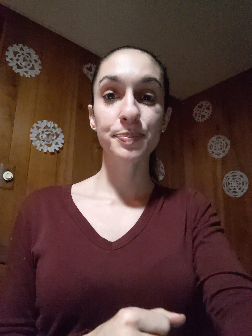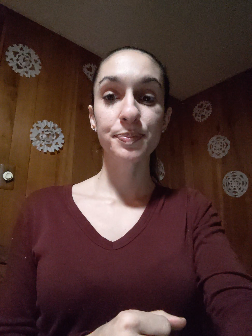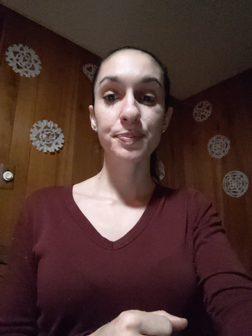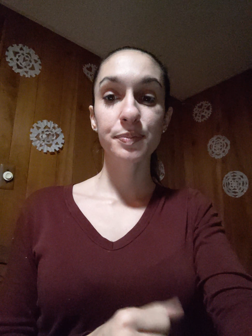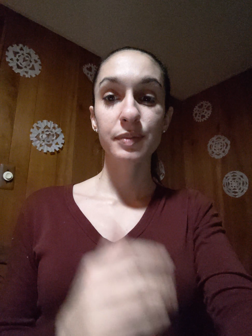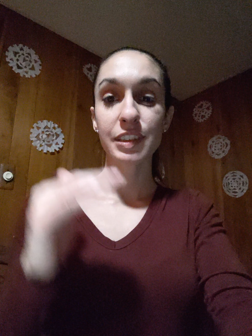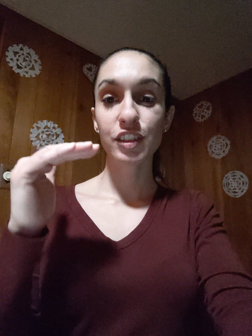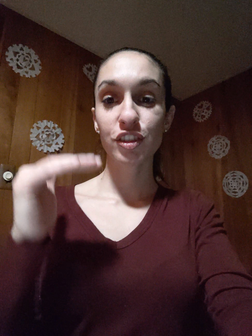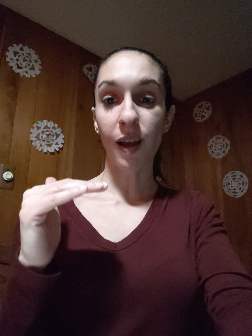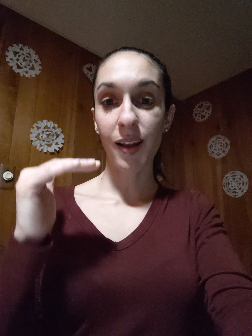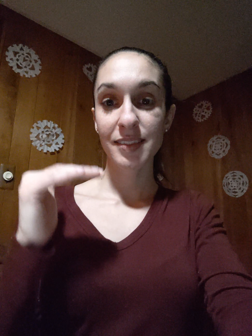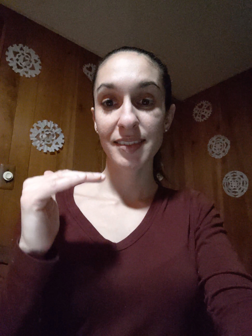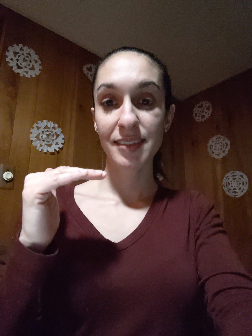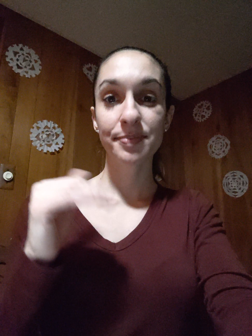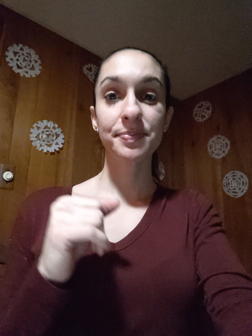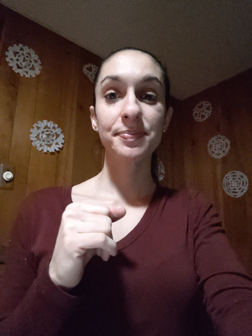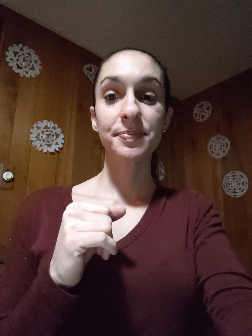child